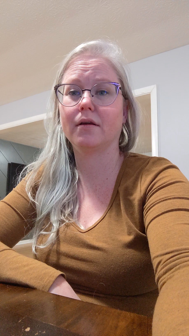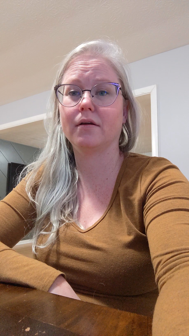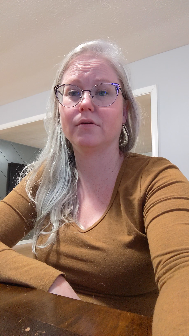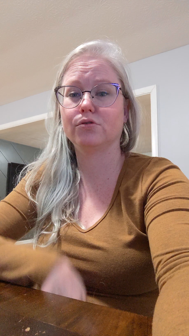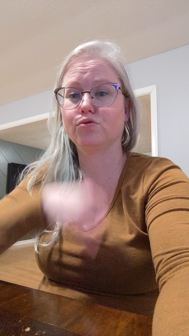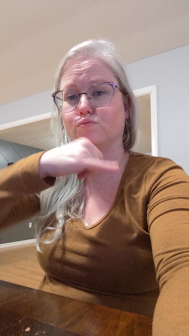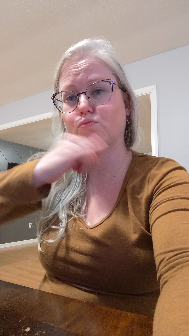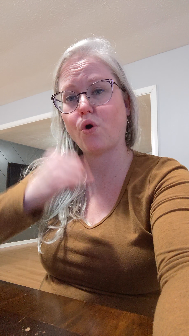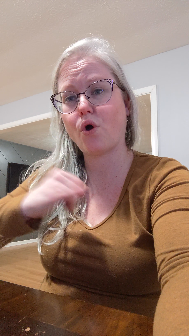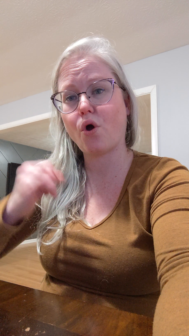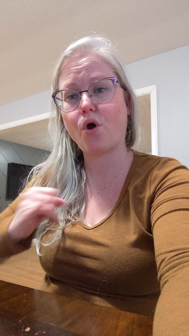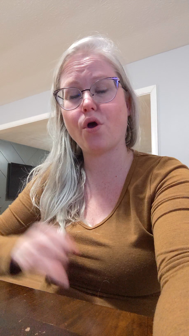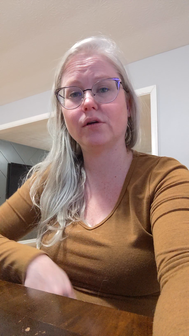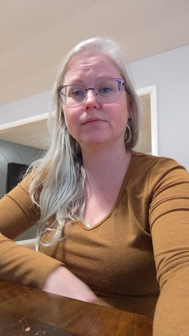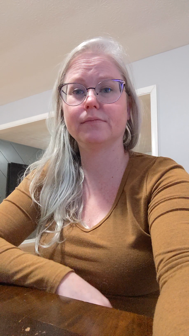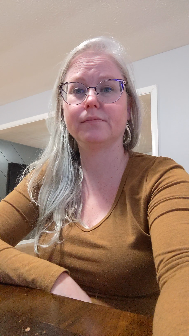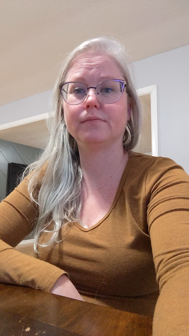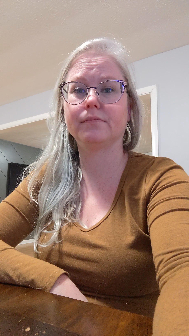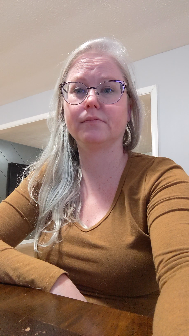draw